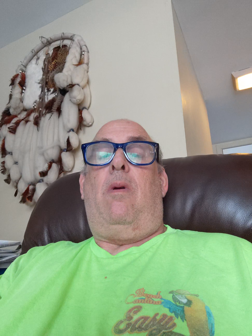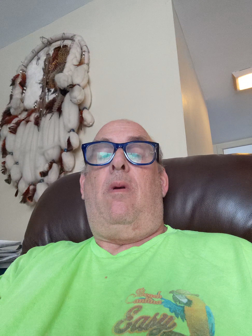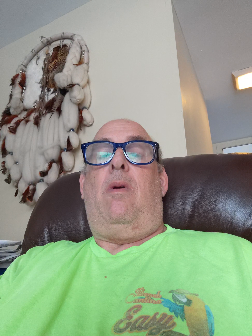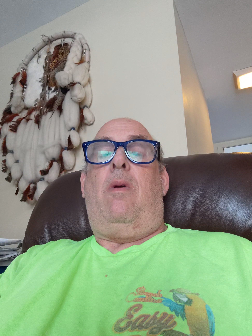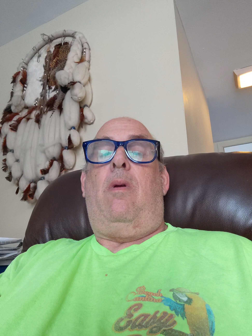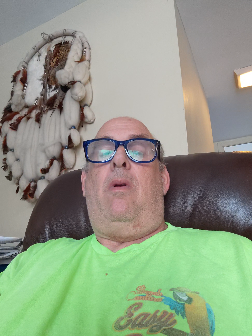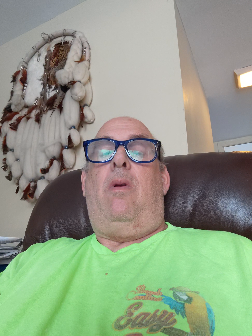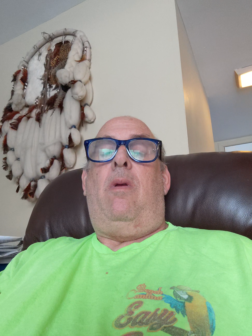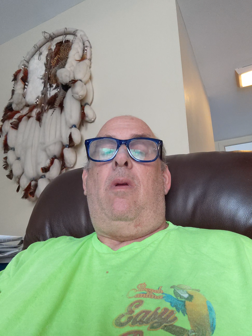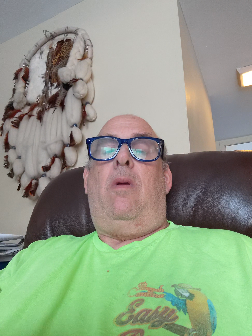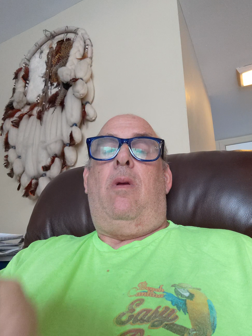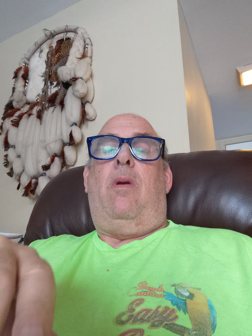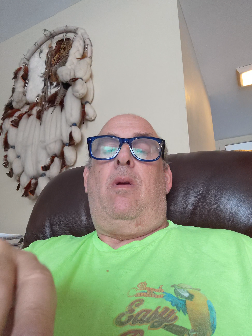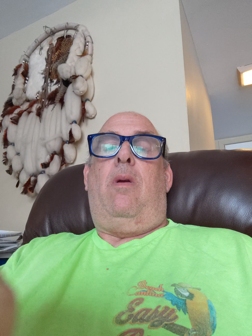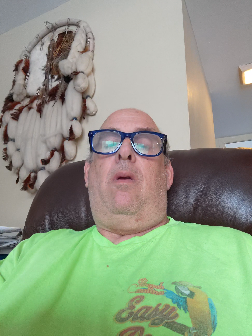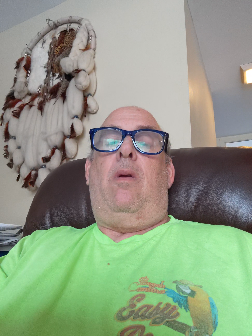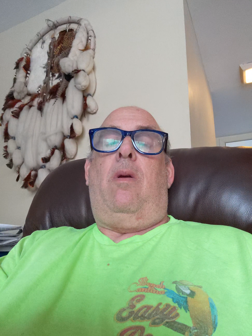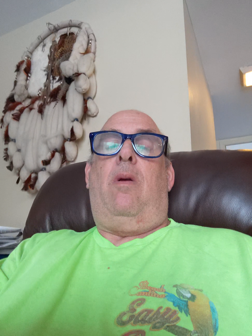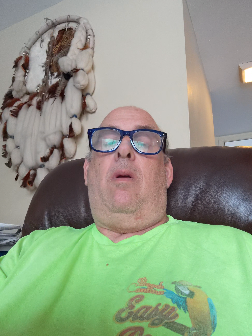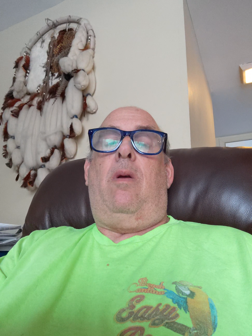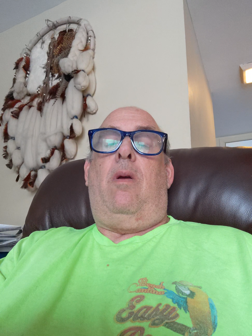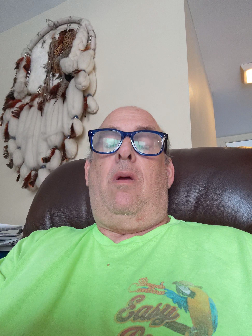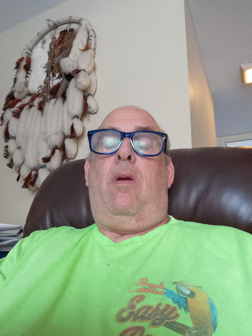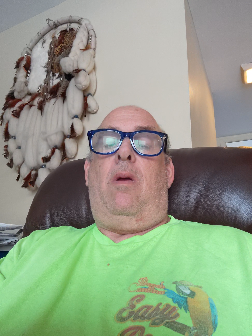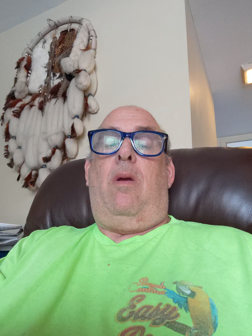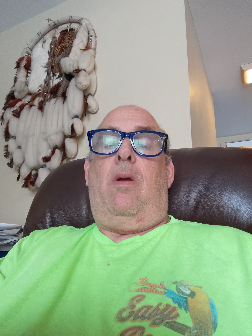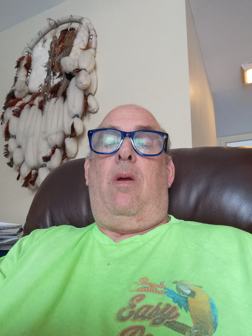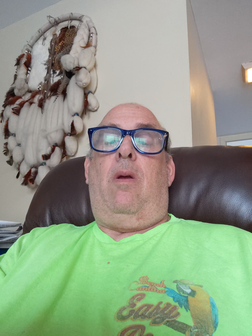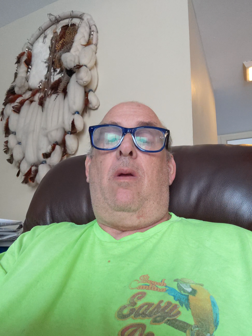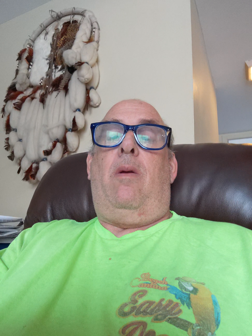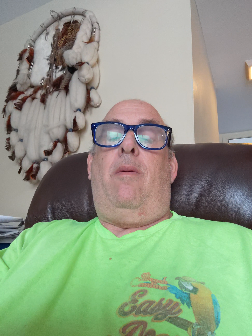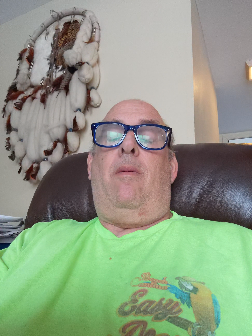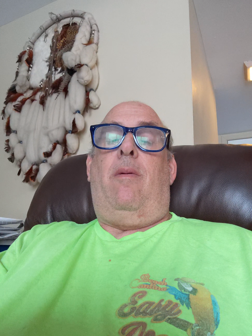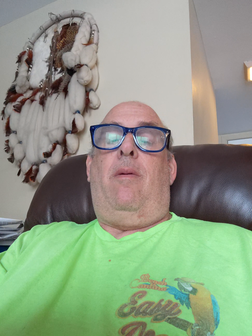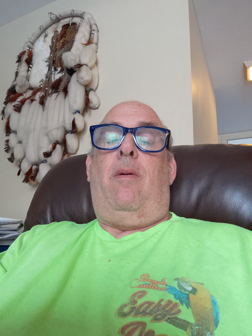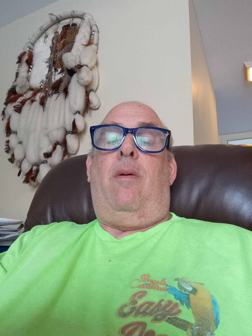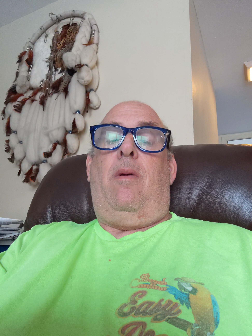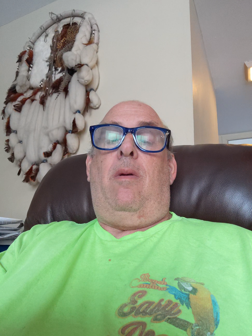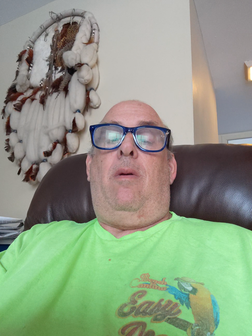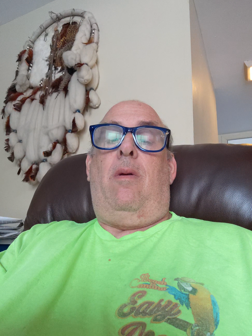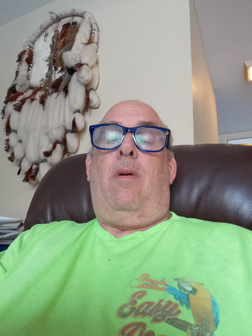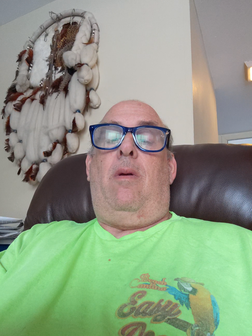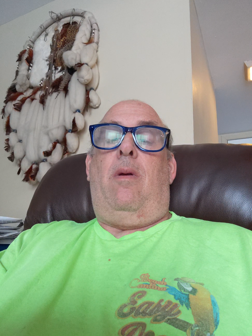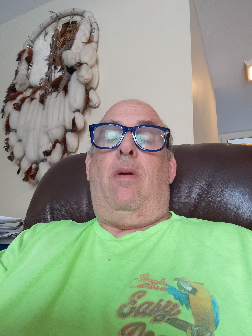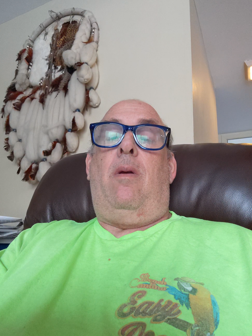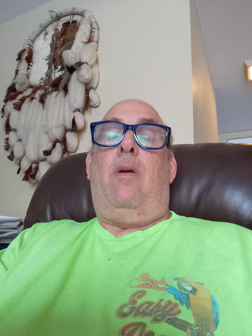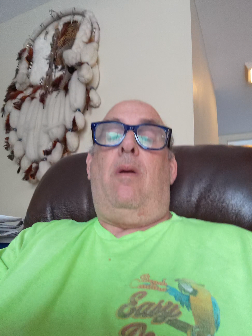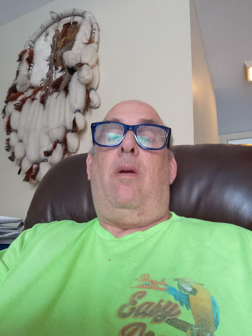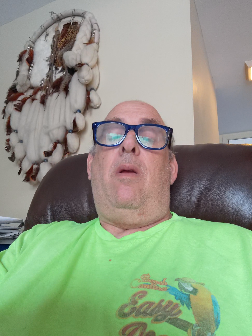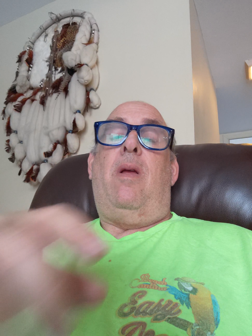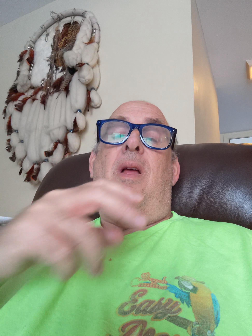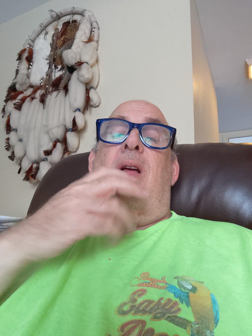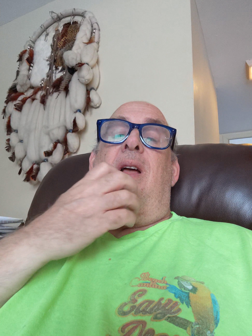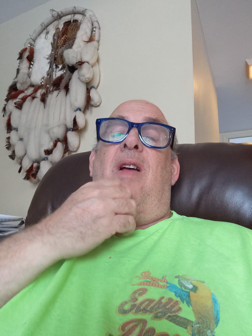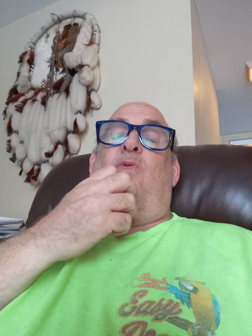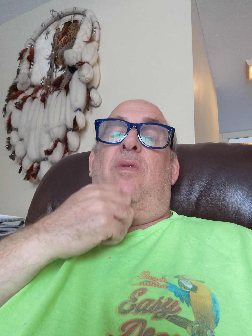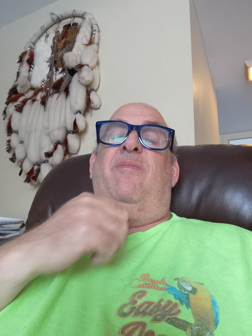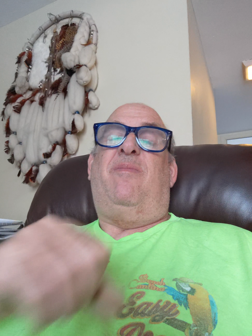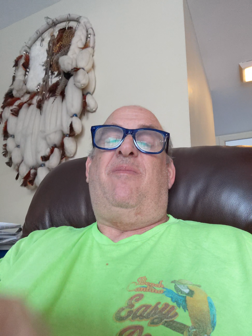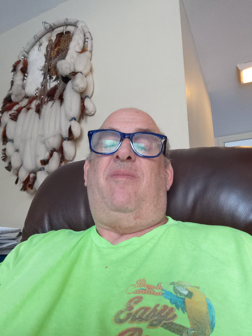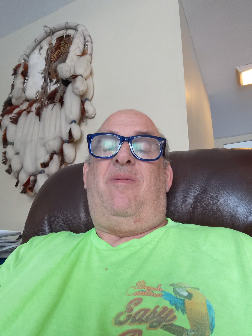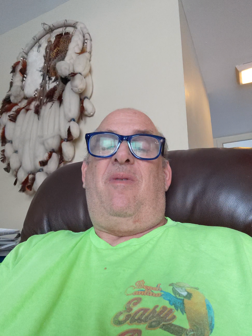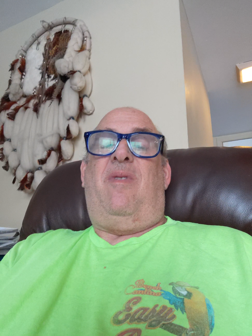underwear